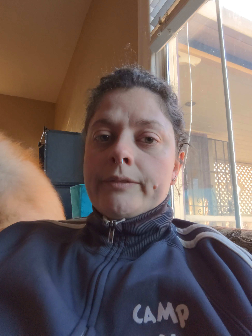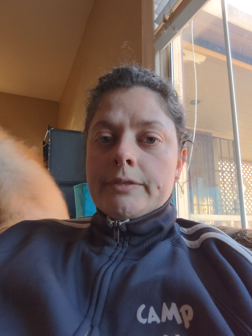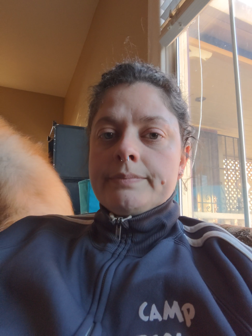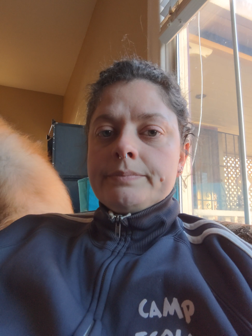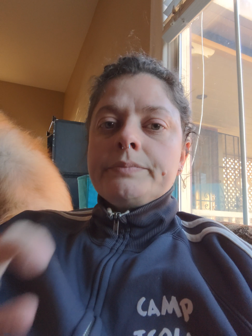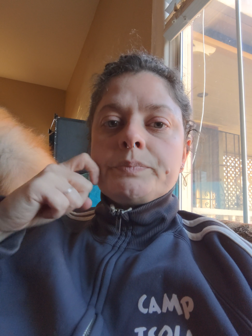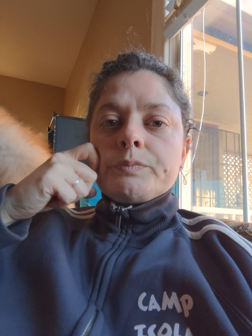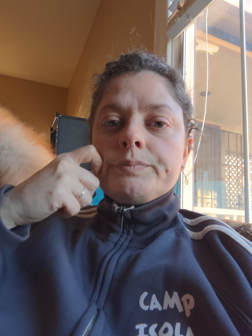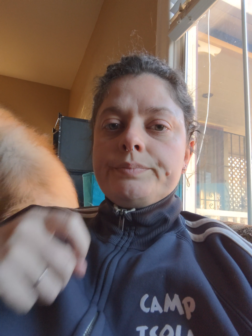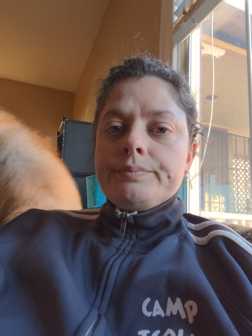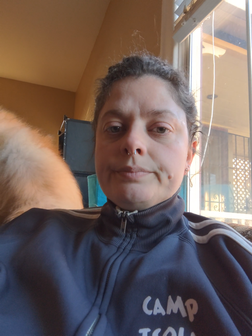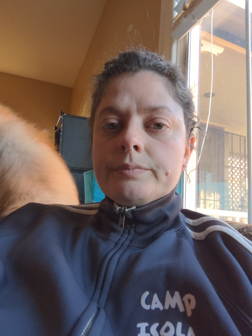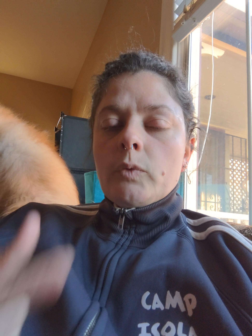apple